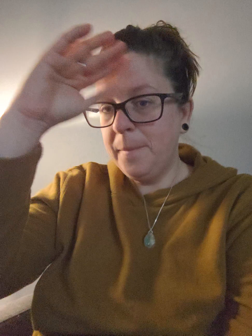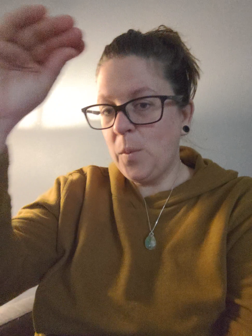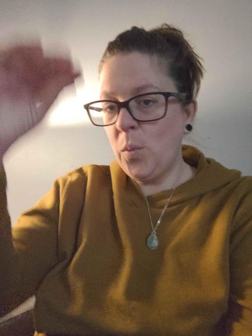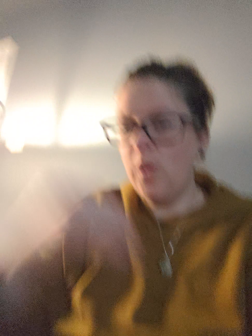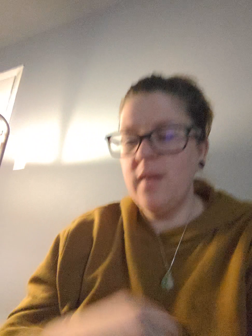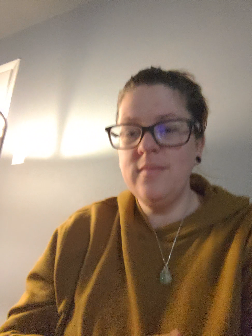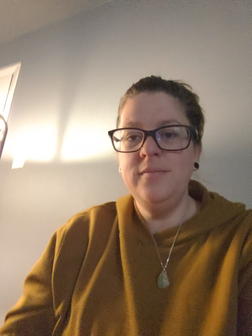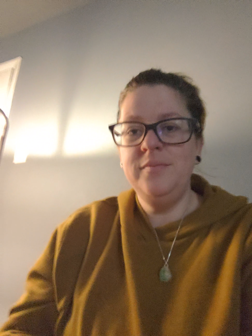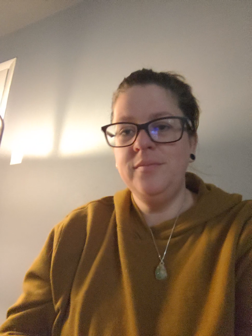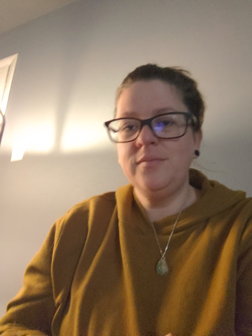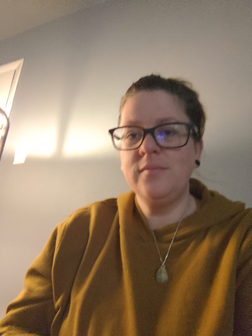boy